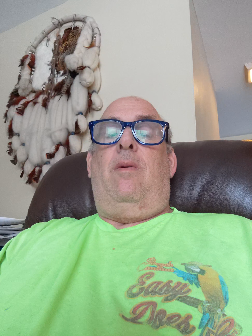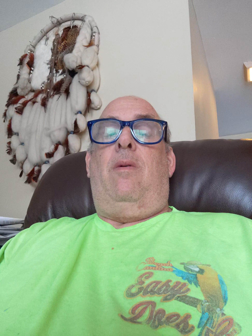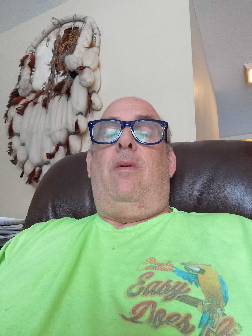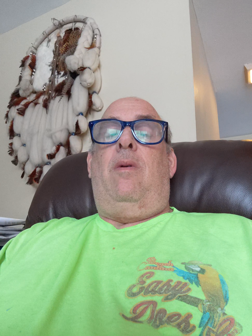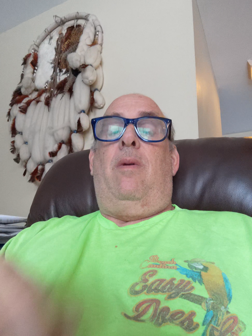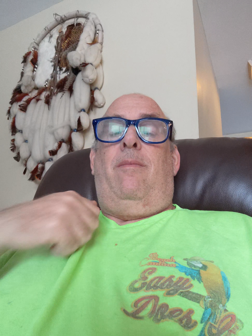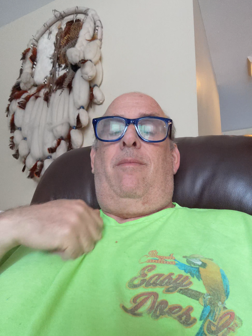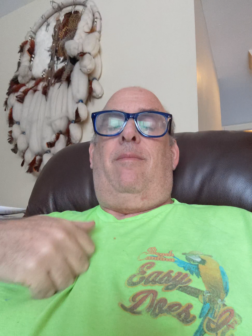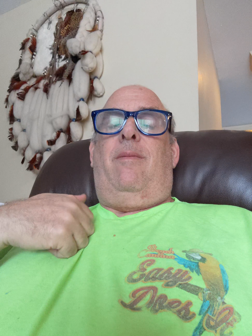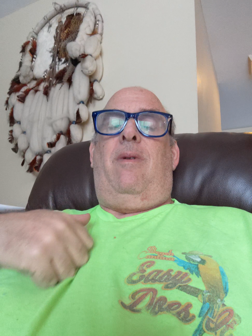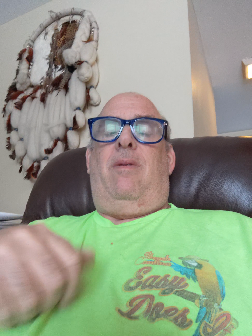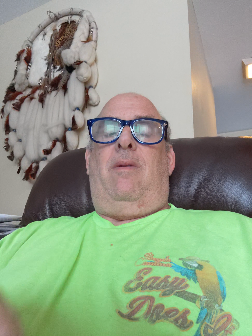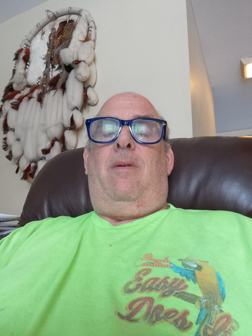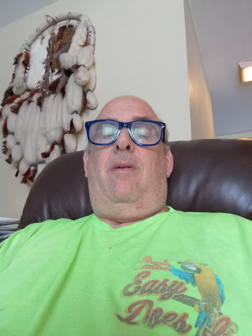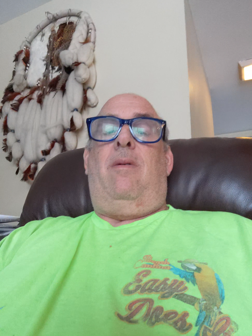bath